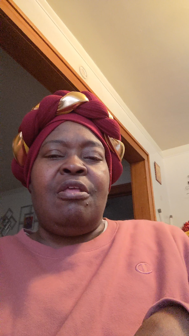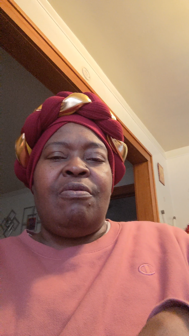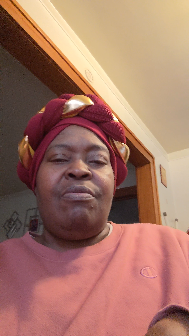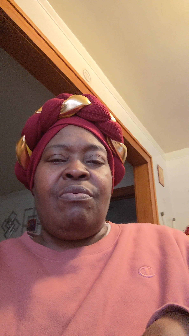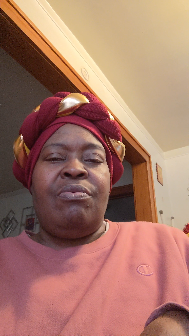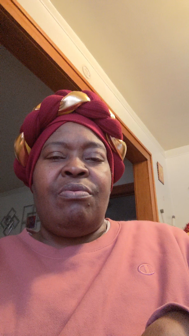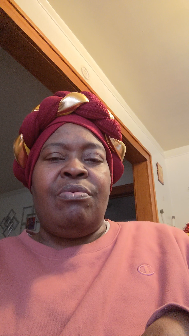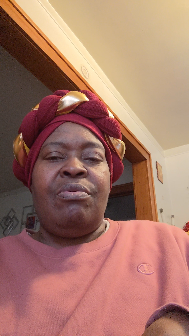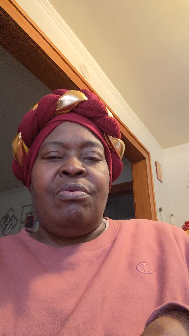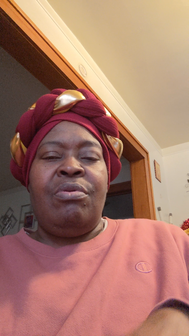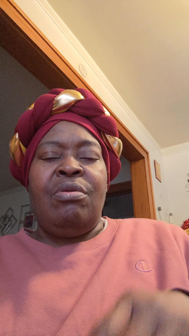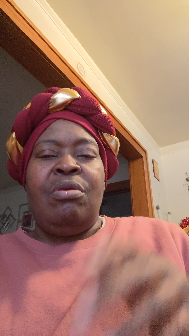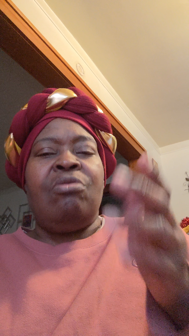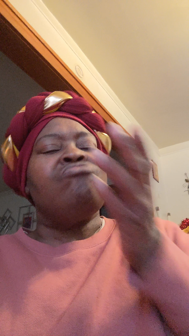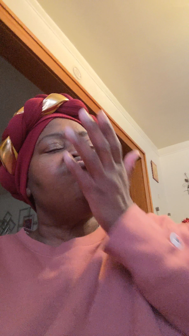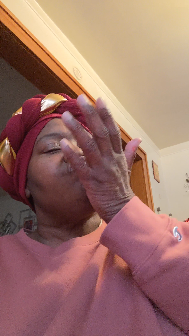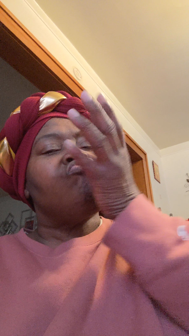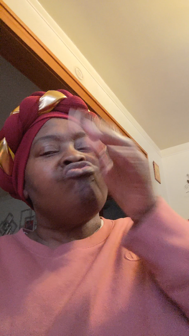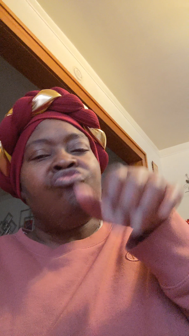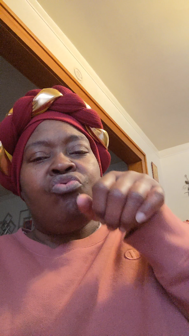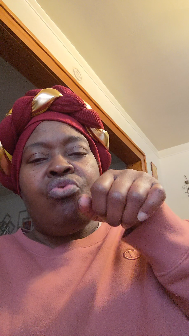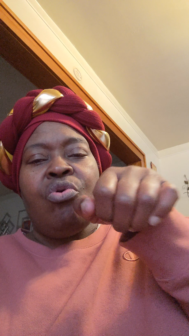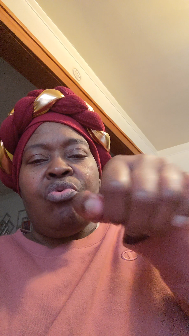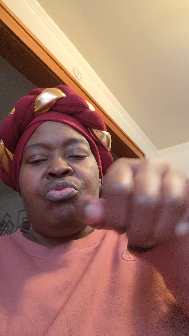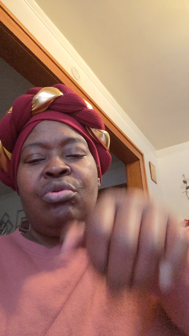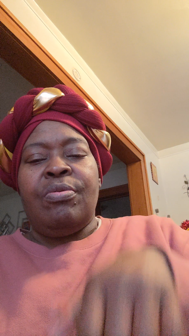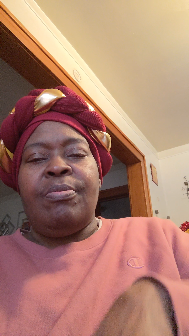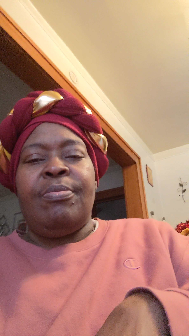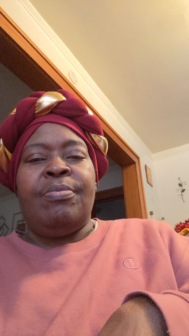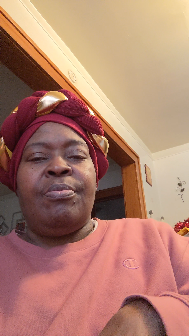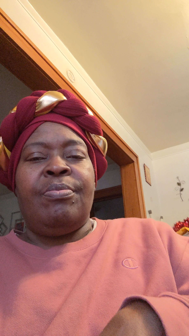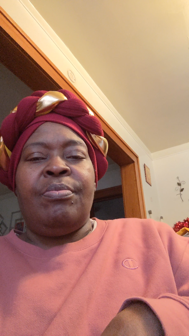lawn mower